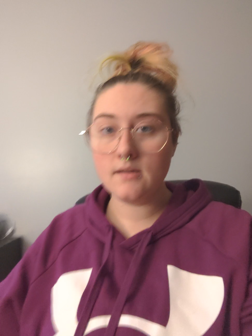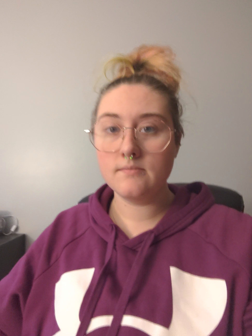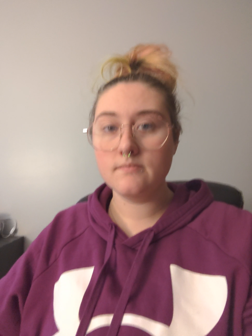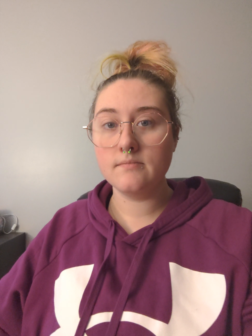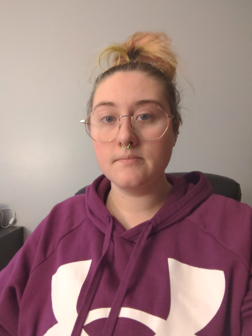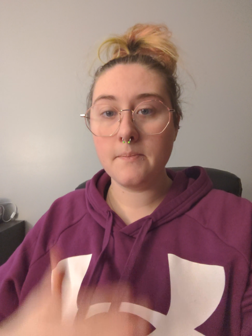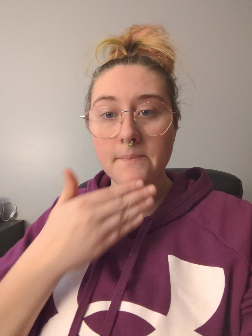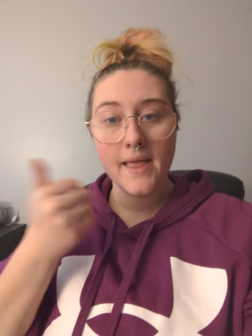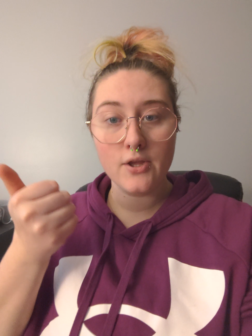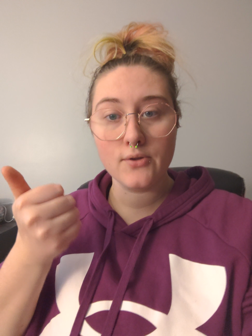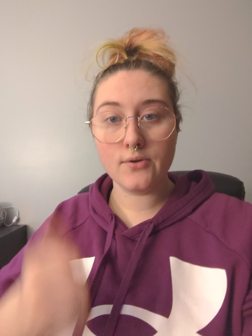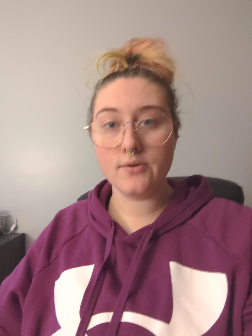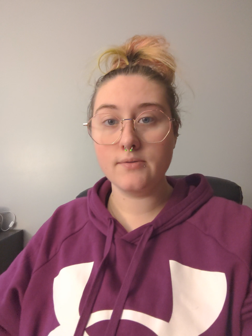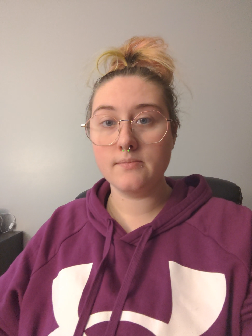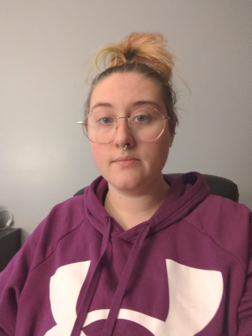better